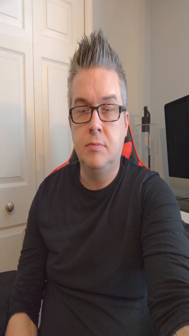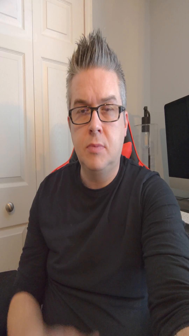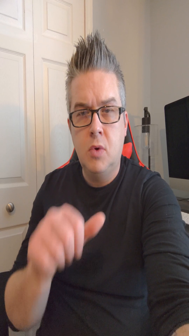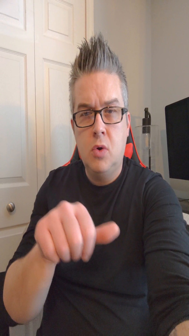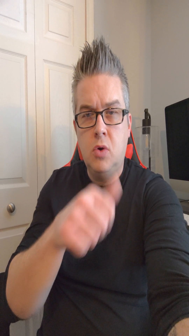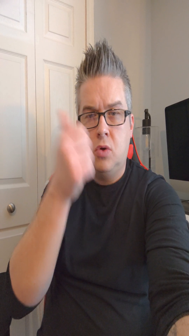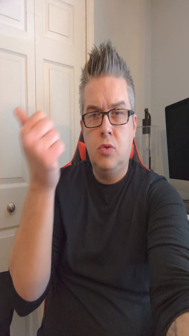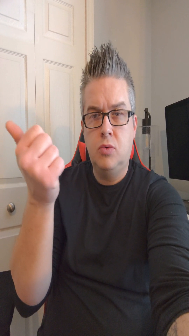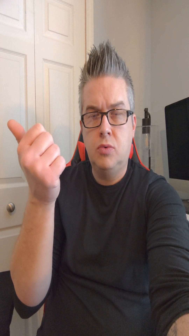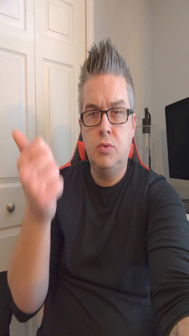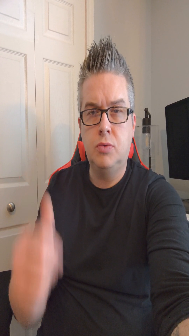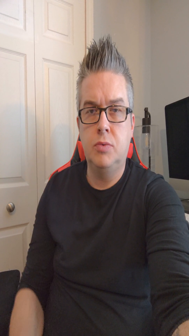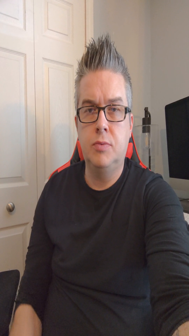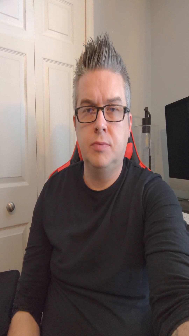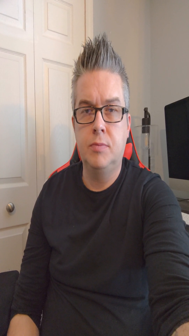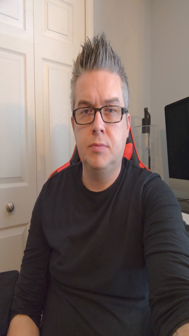another